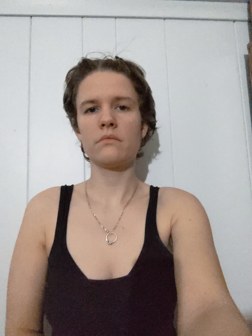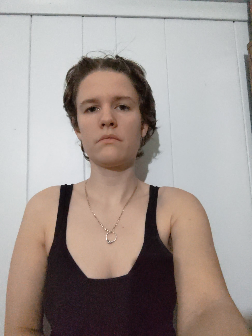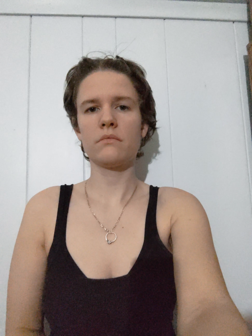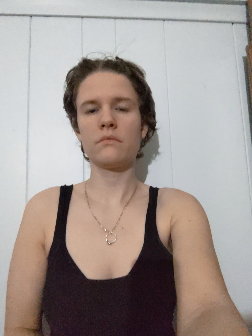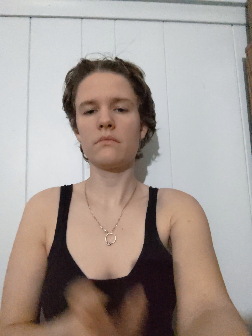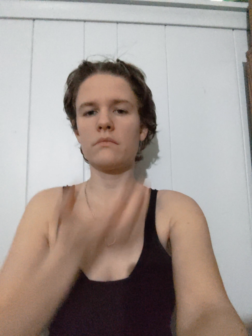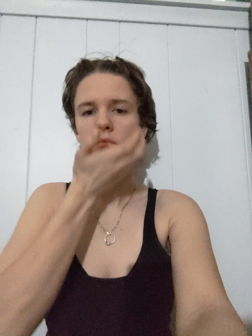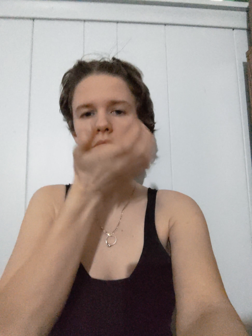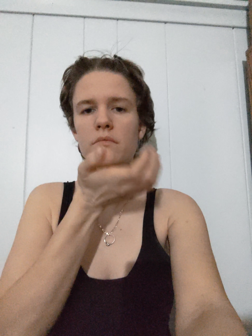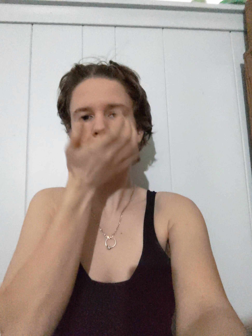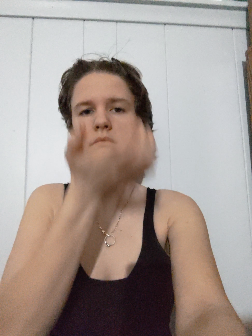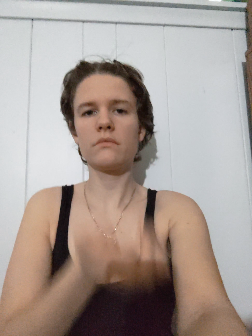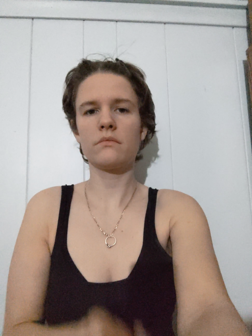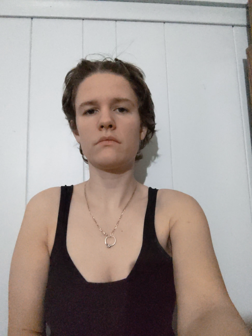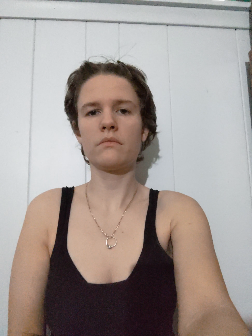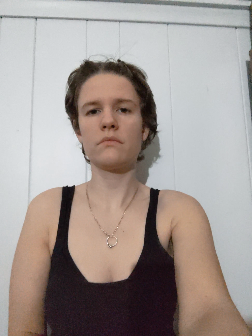grass